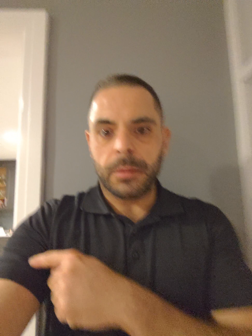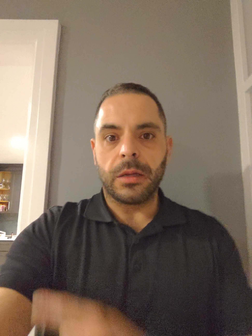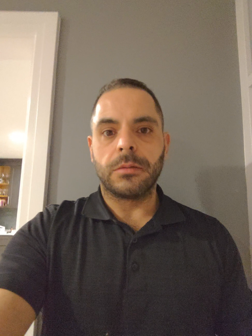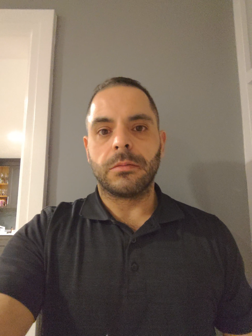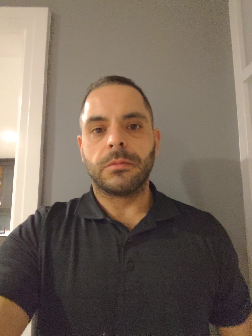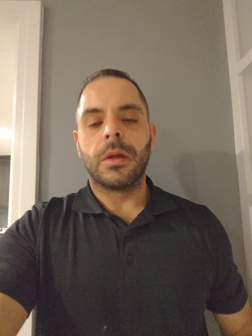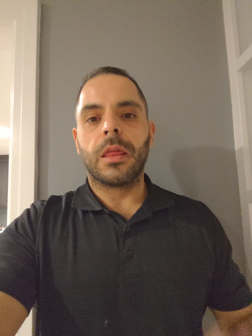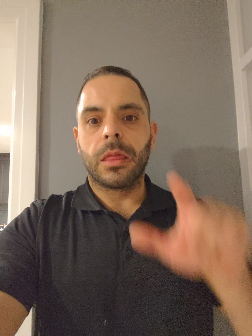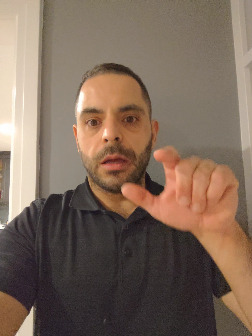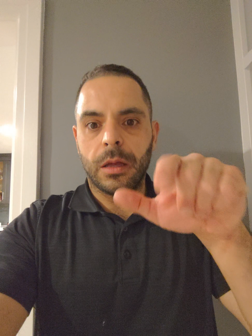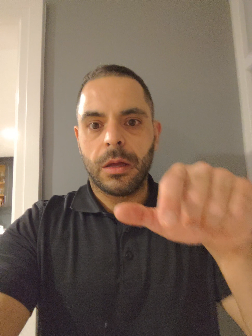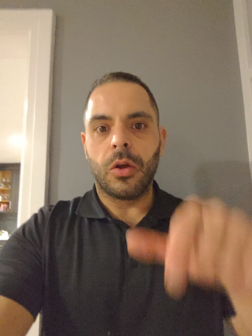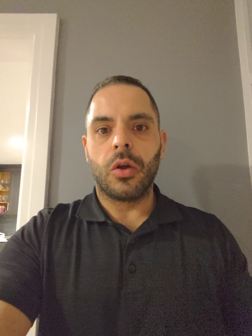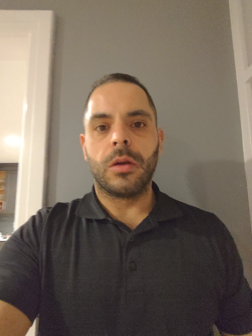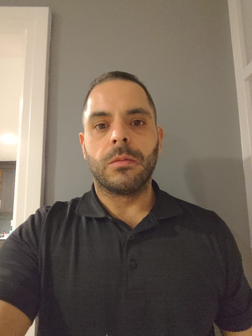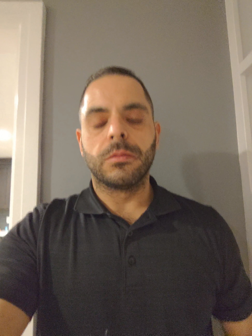later